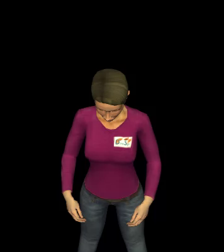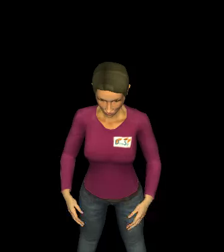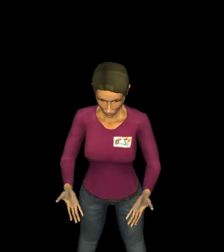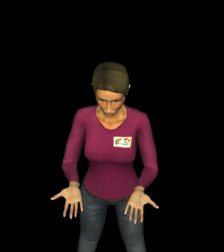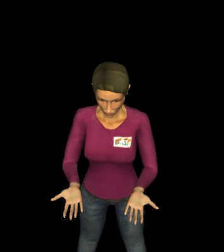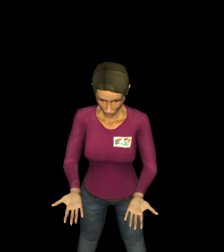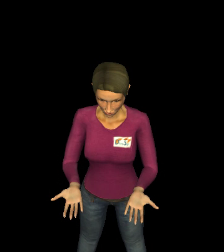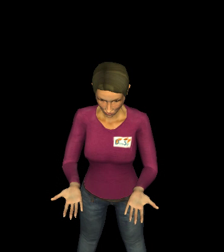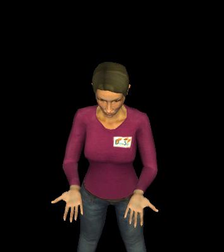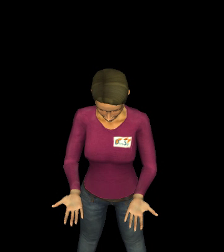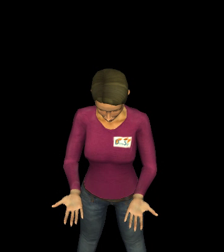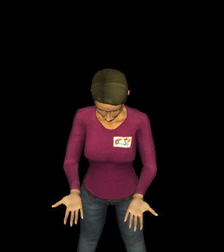اليوم